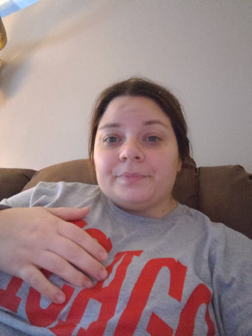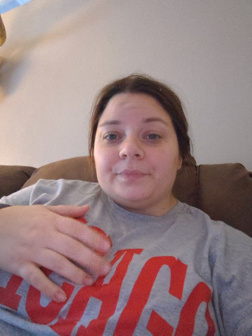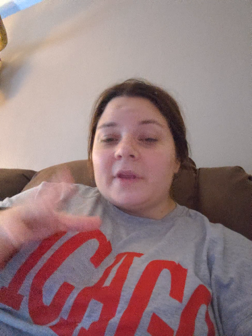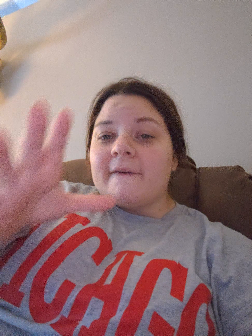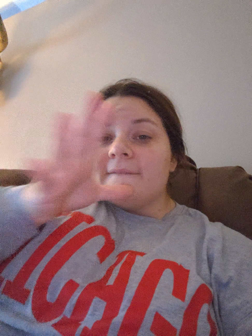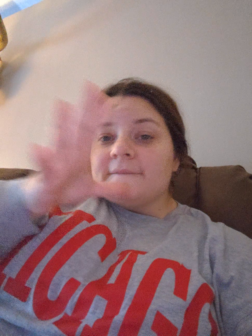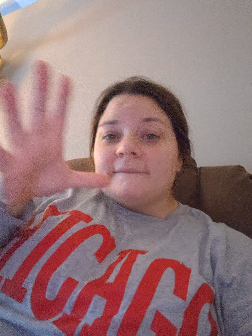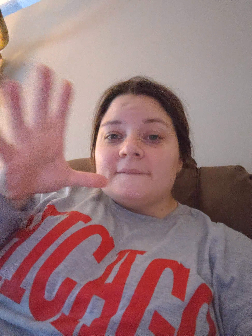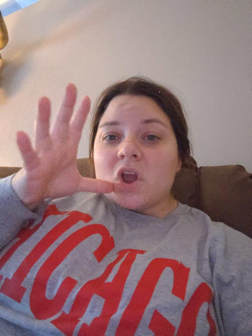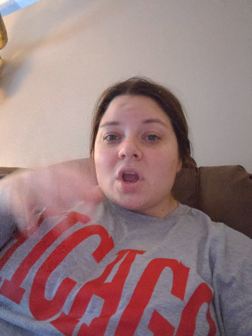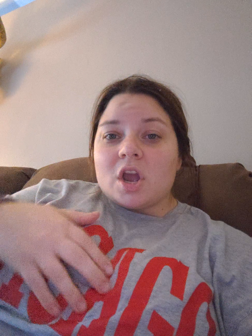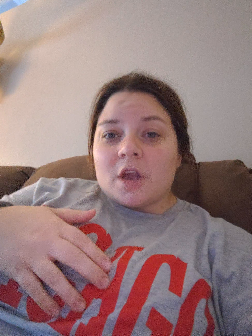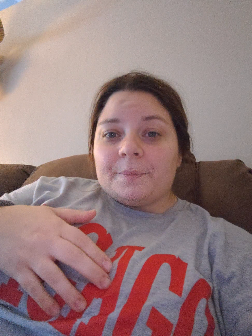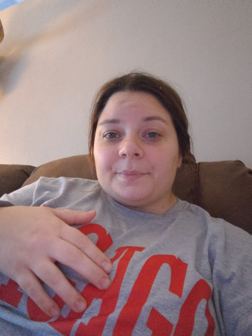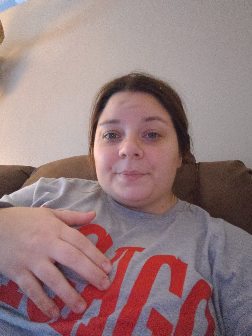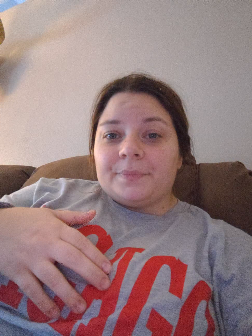farm